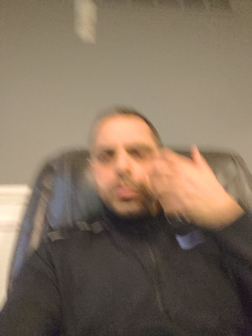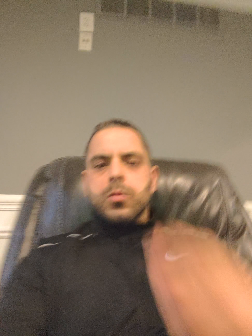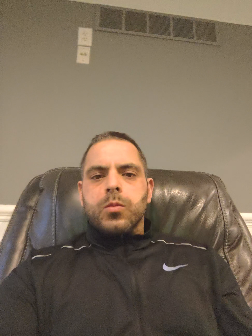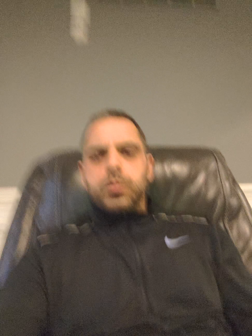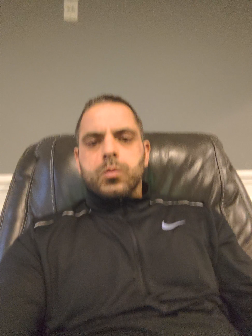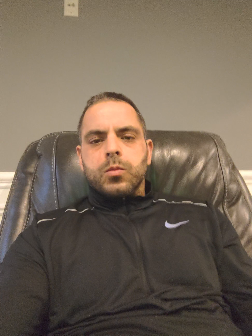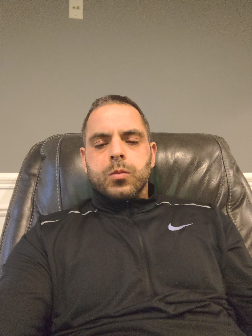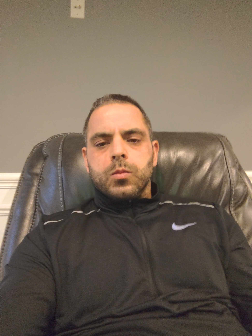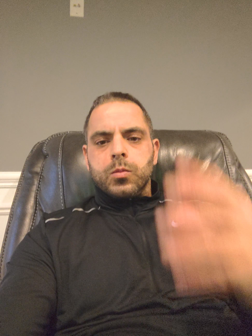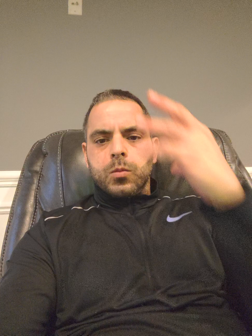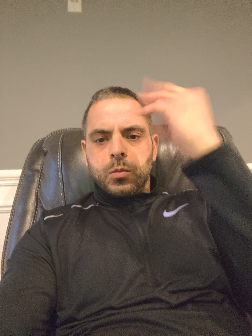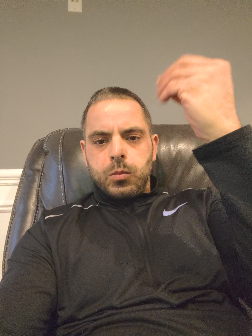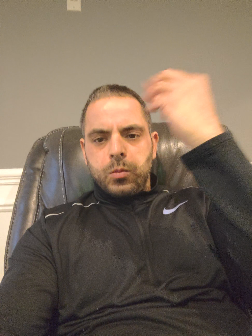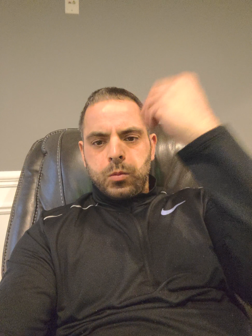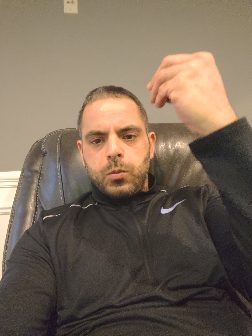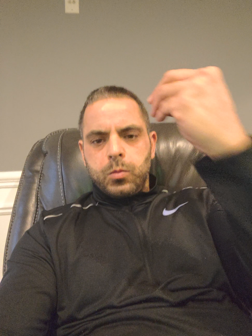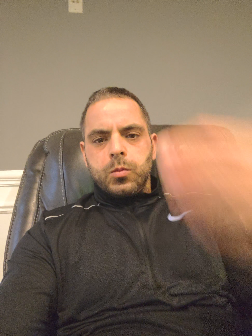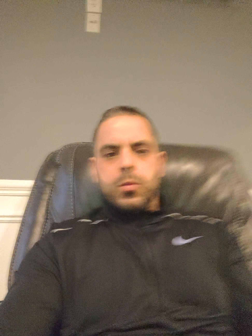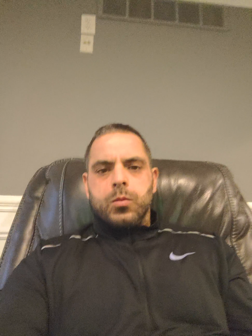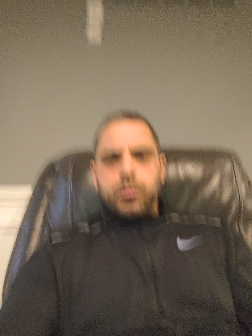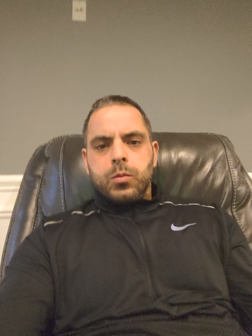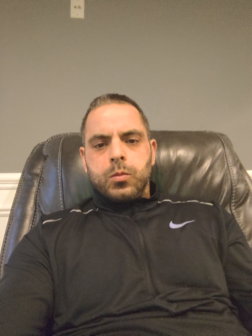outside